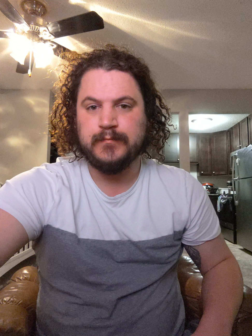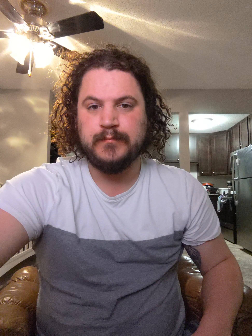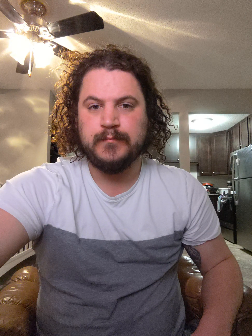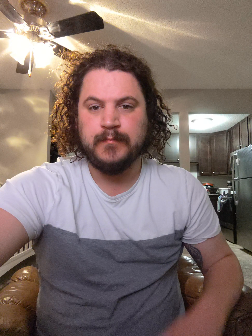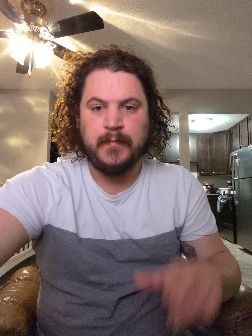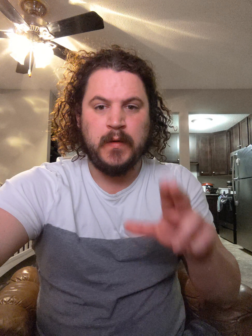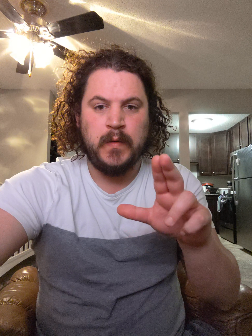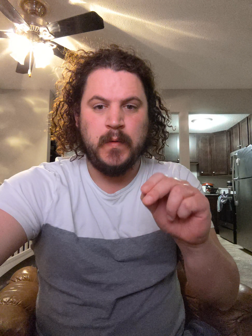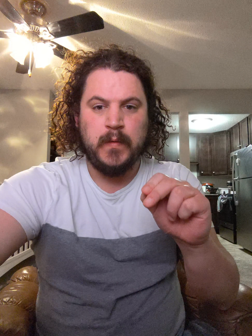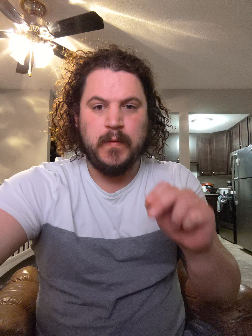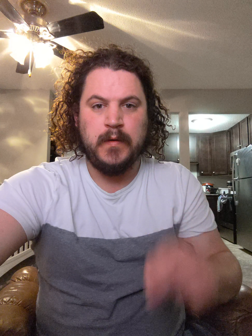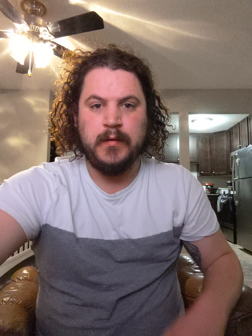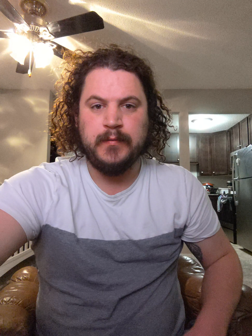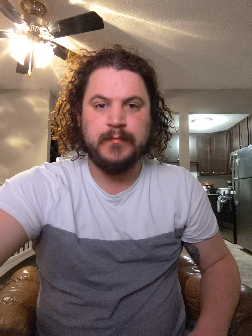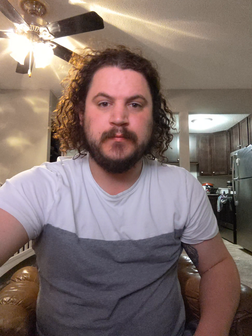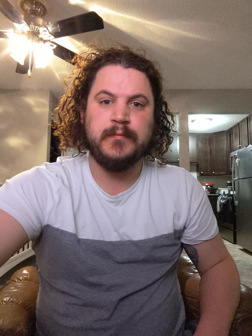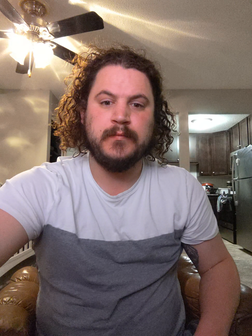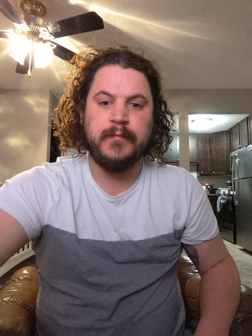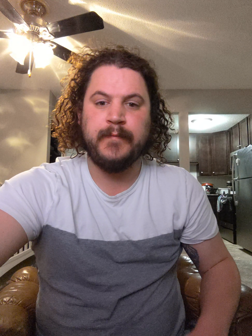no